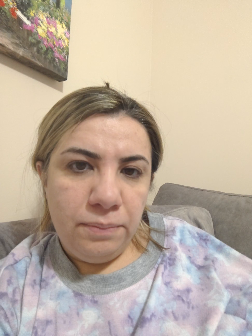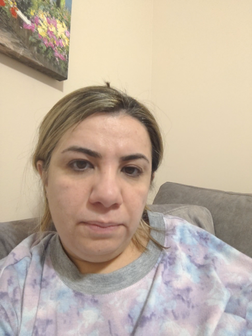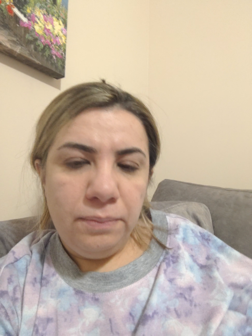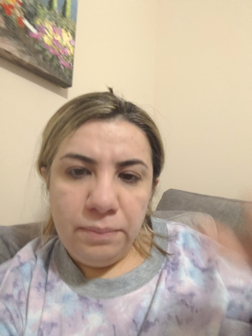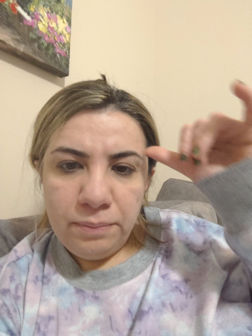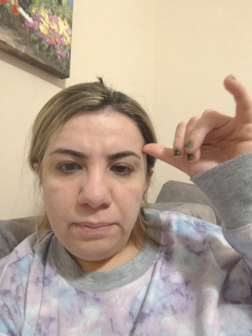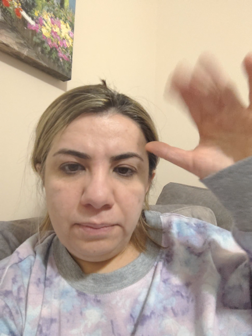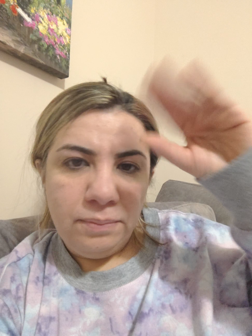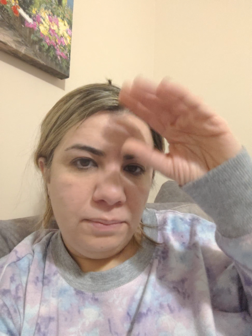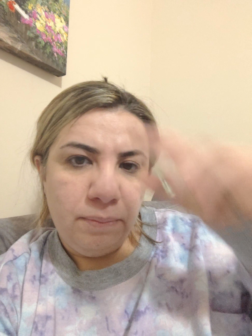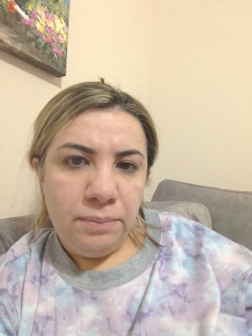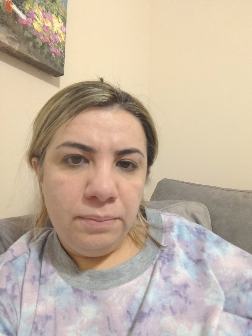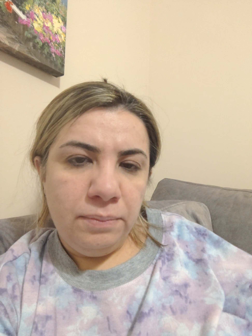cowboy